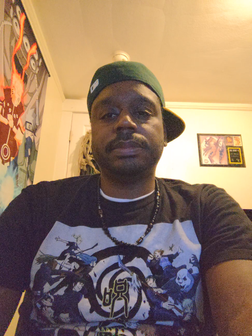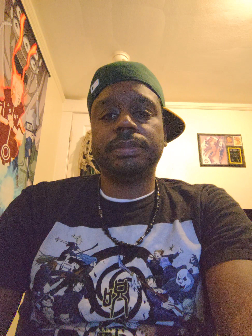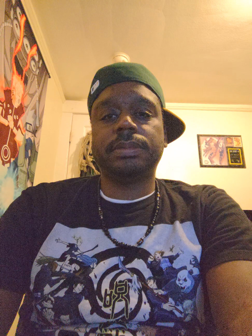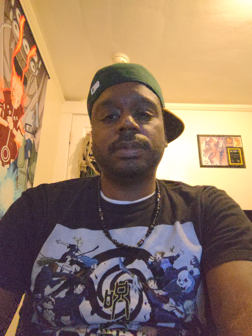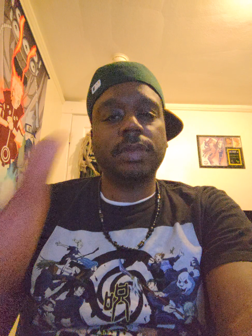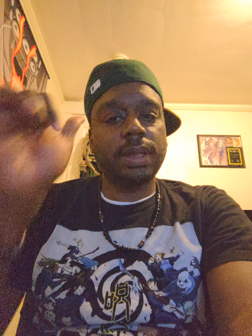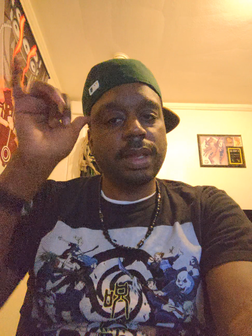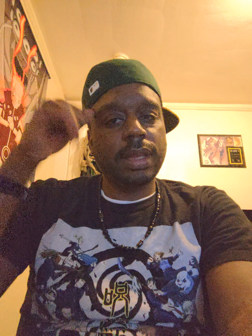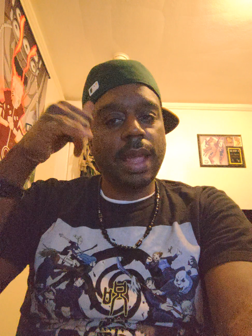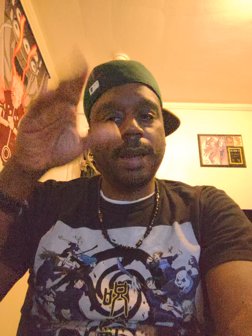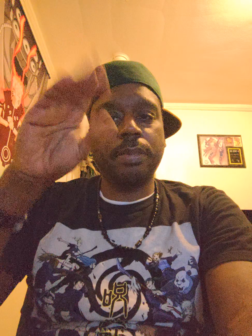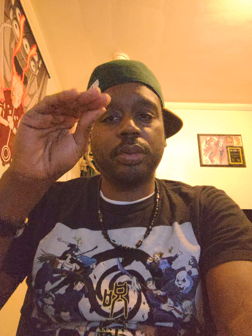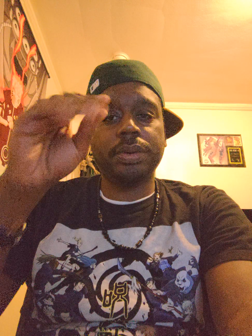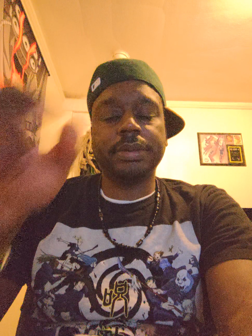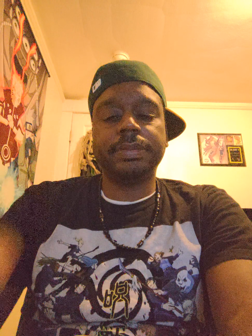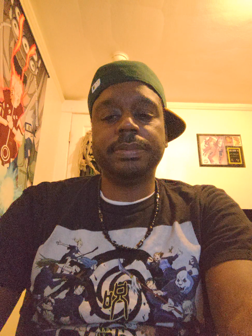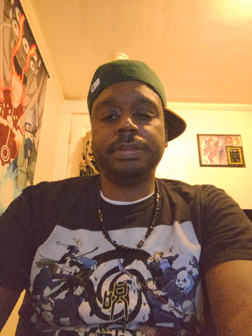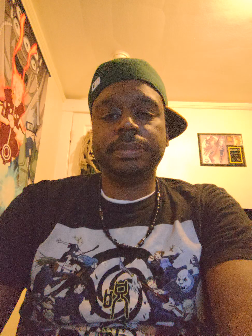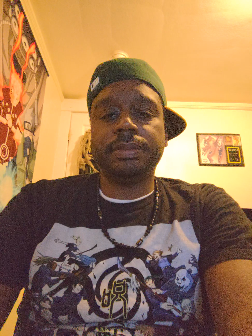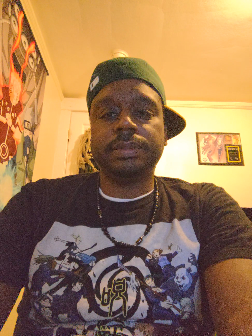cowboy